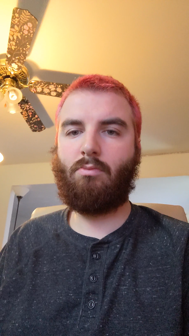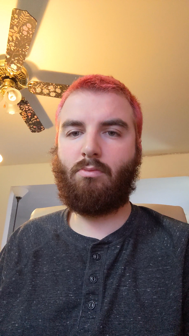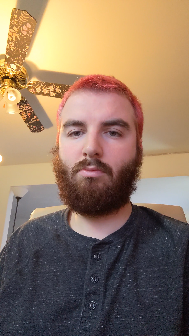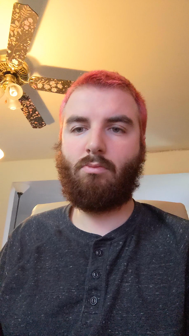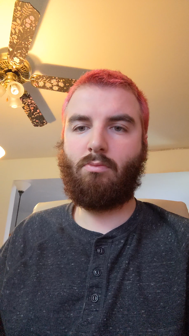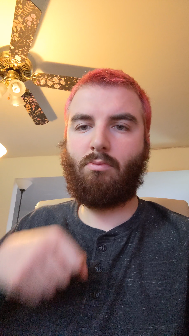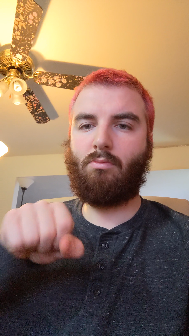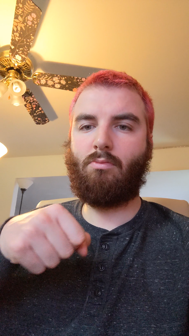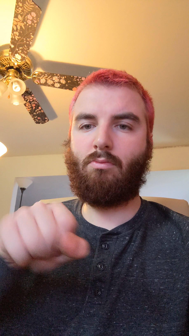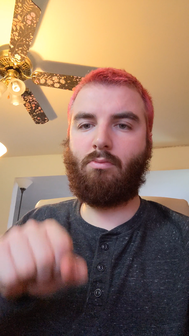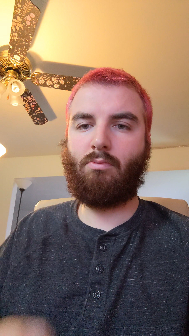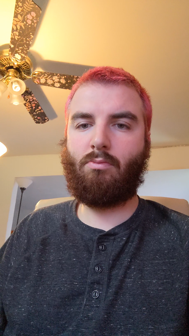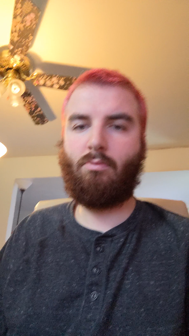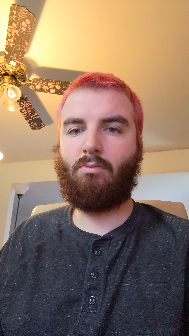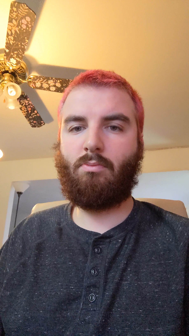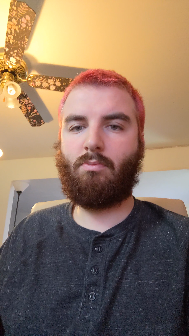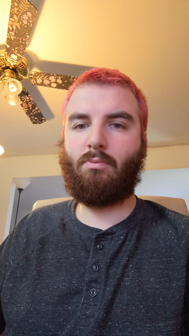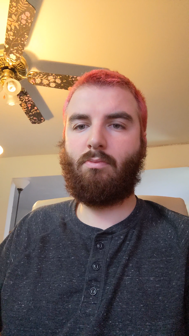motorcycle